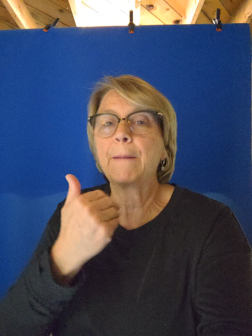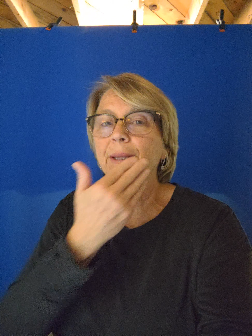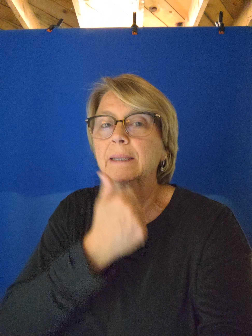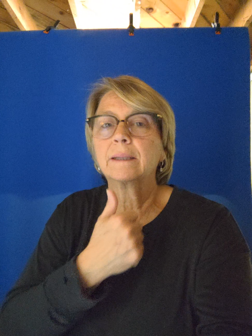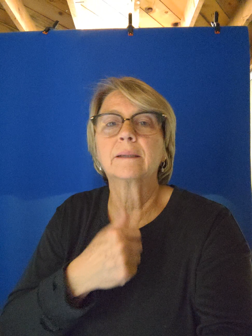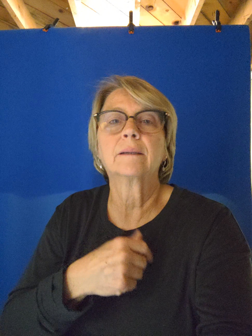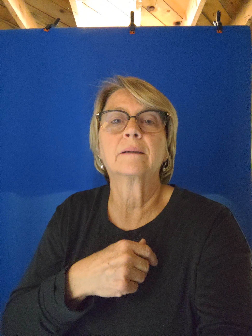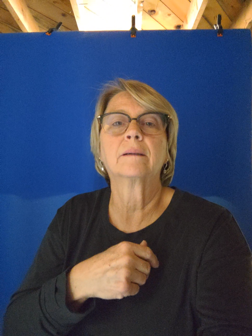napkin